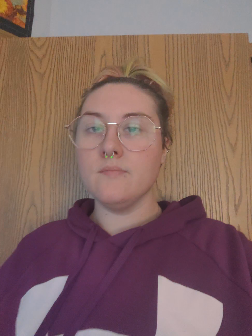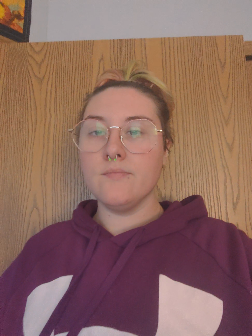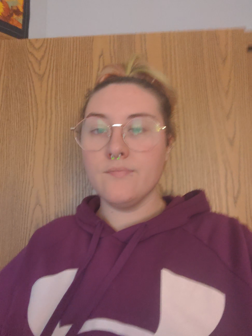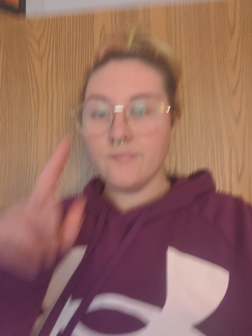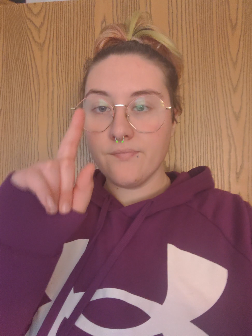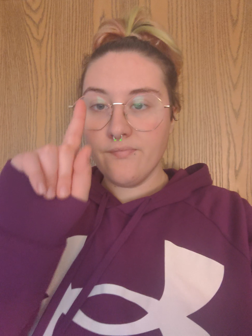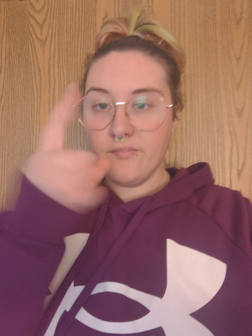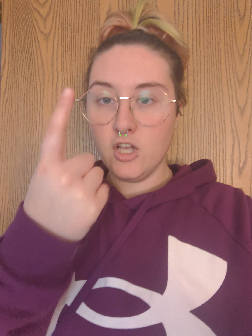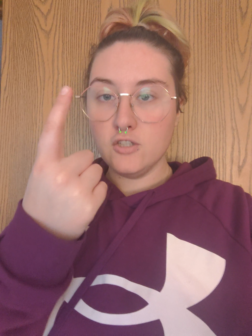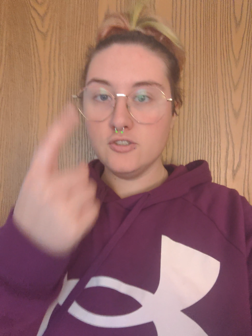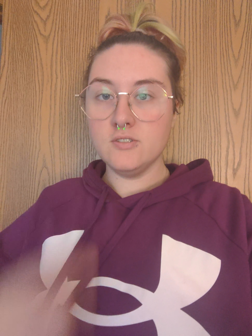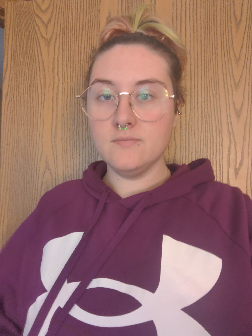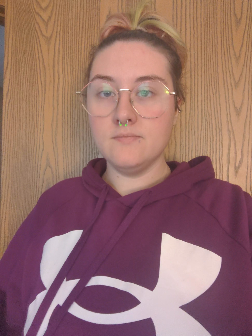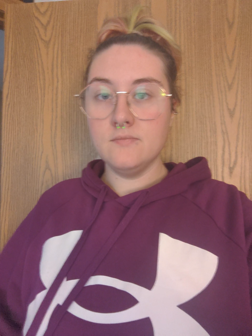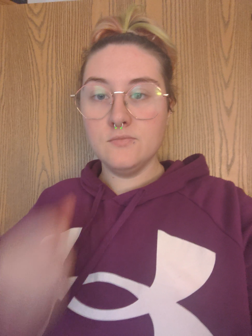first